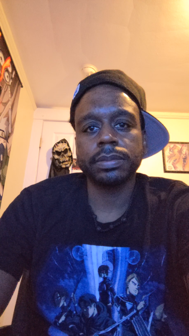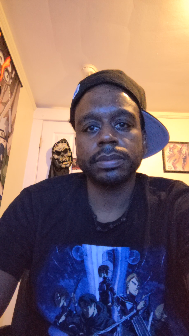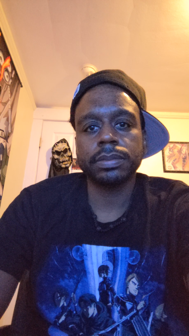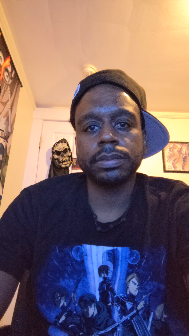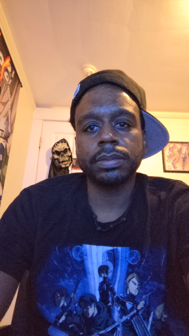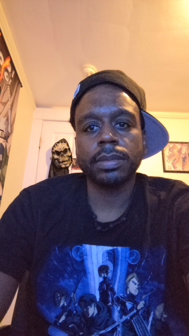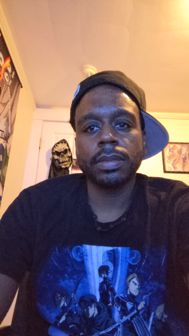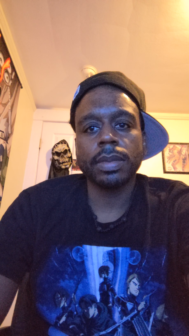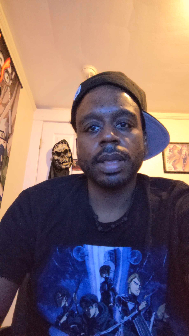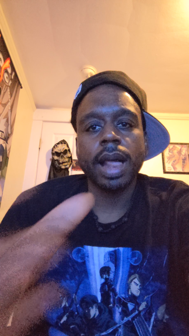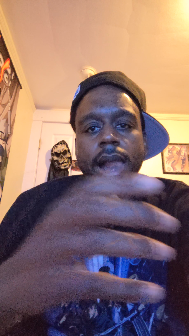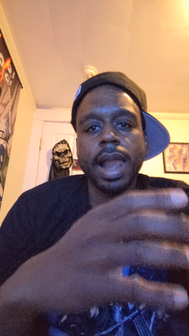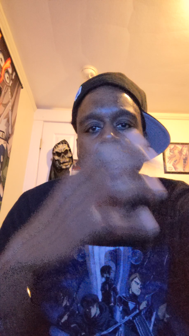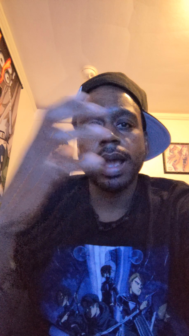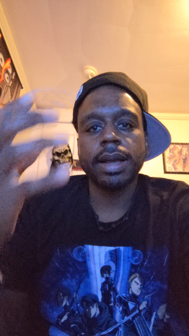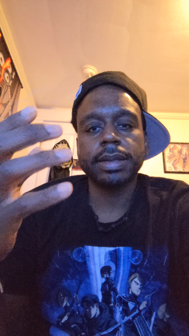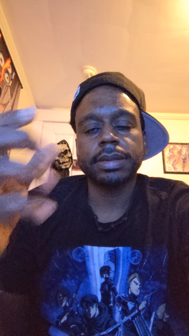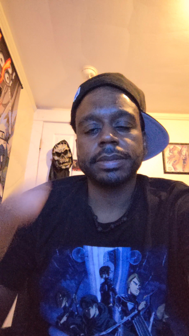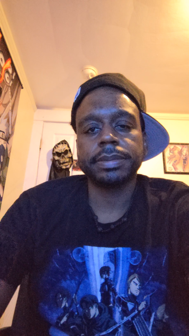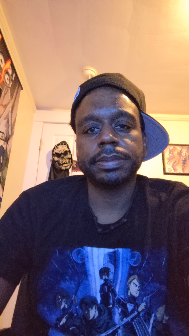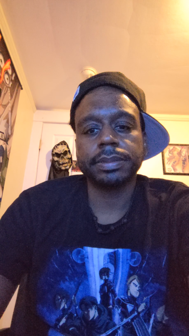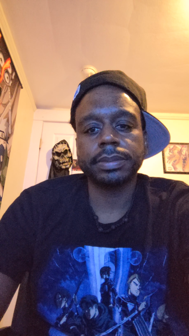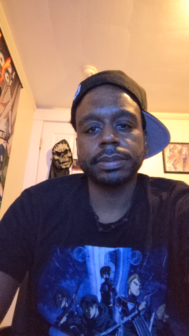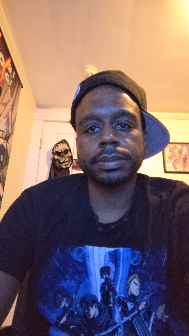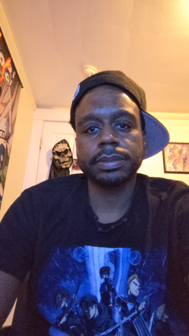a lot